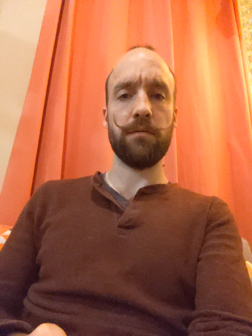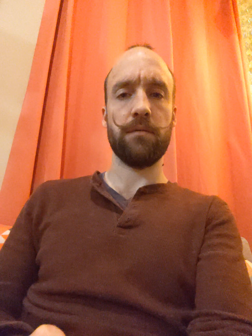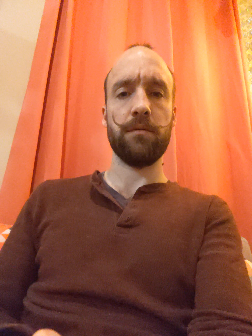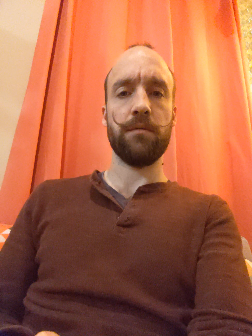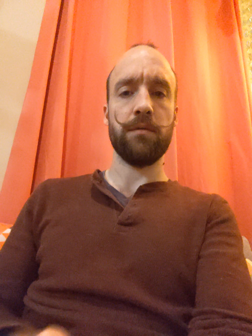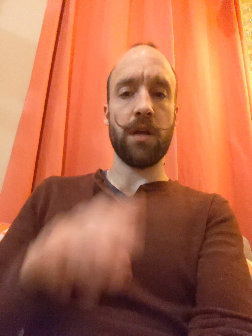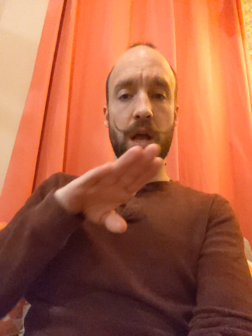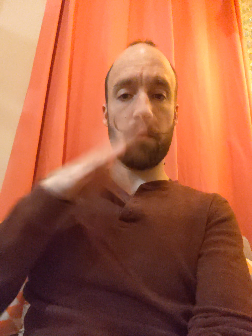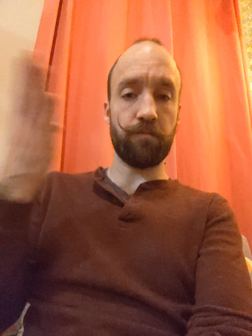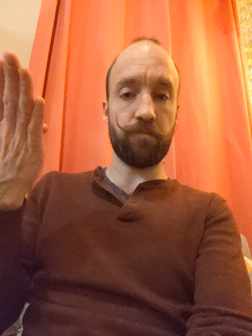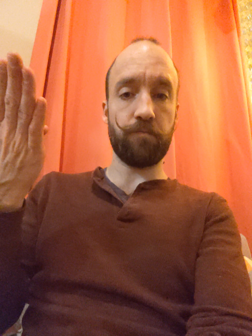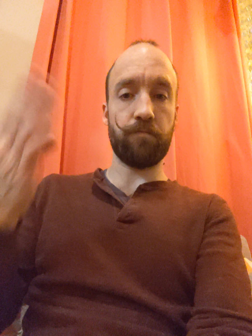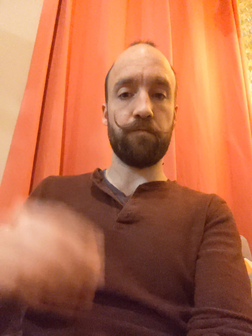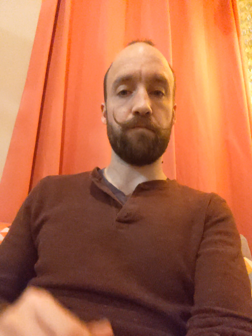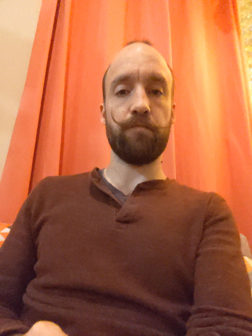open